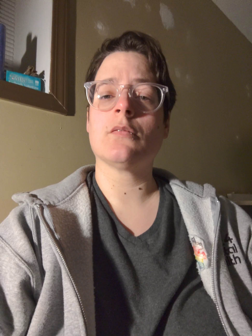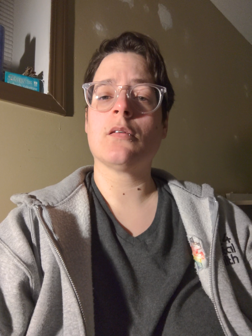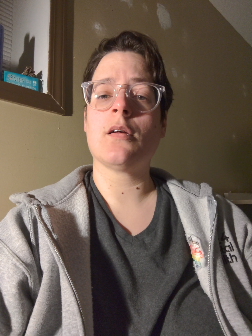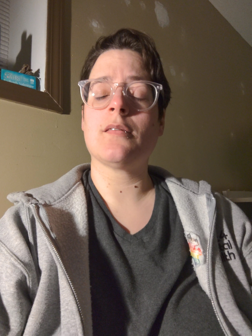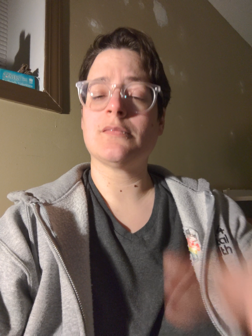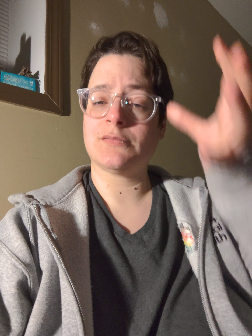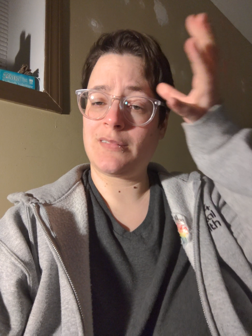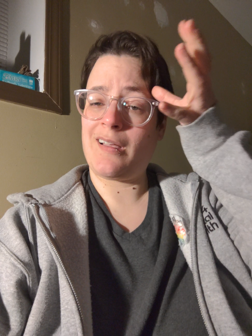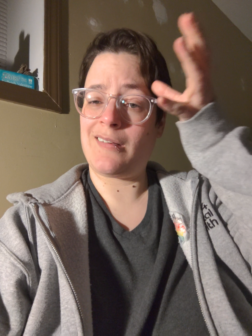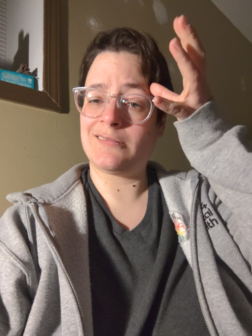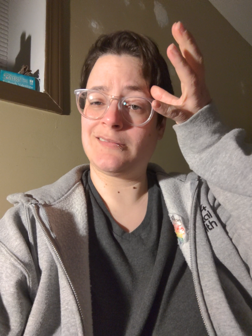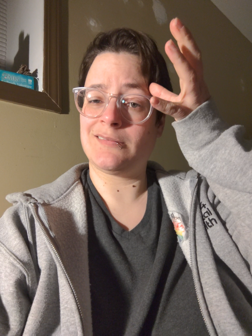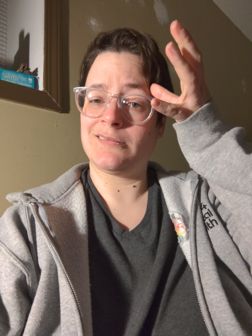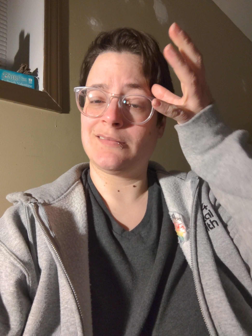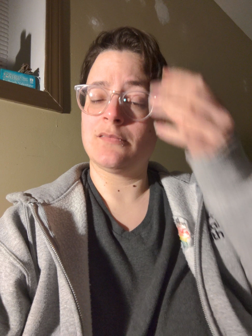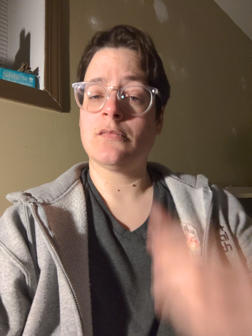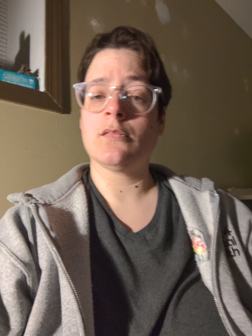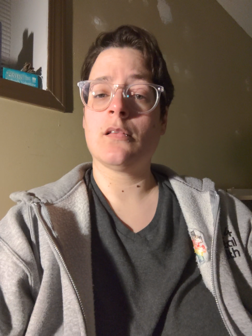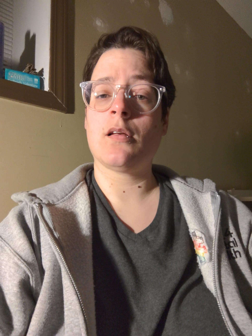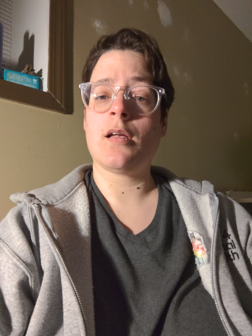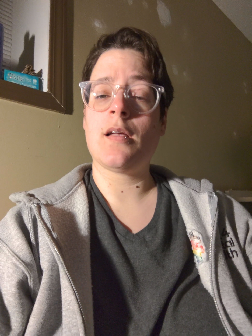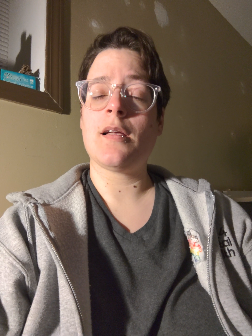dad